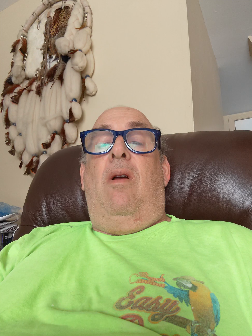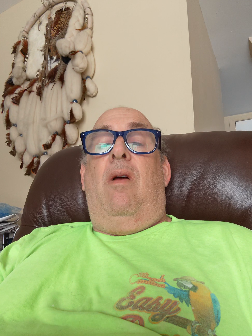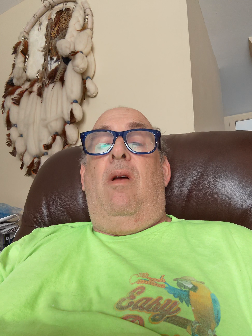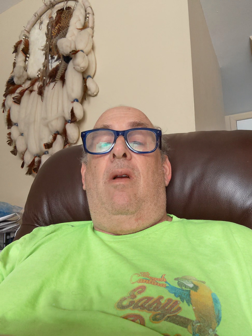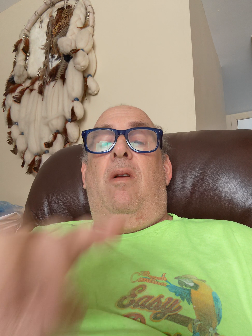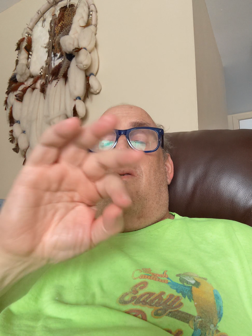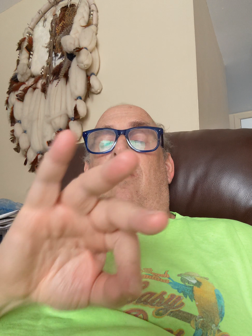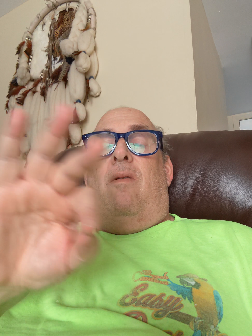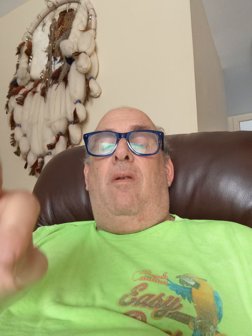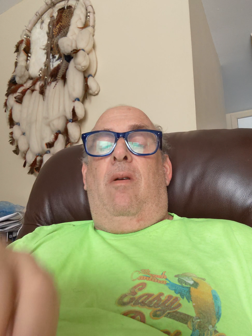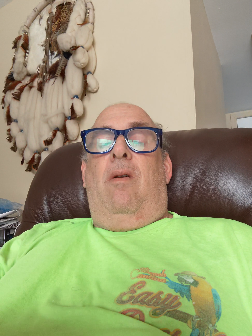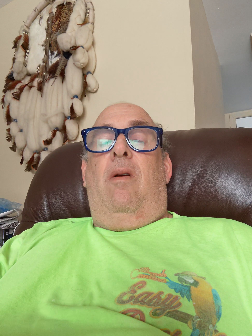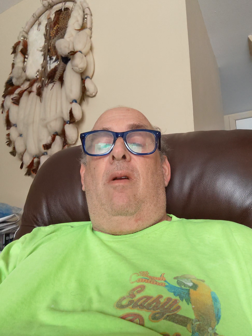french fries